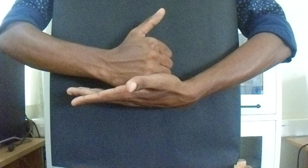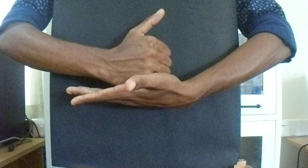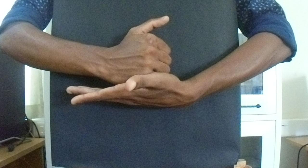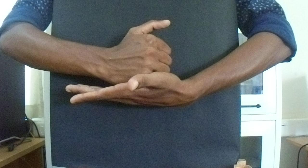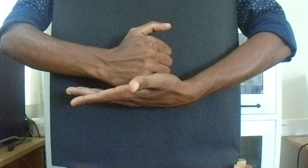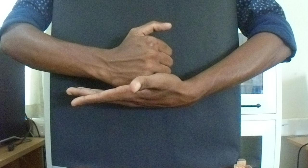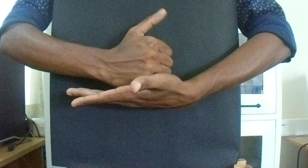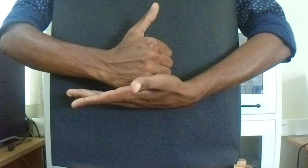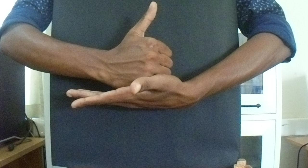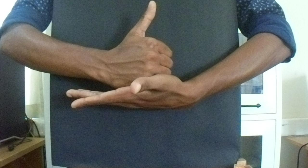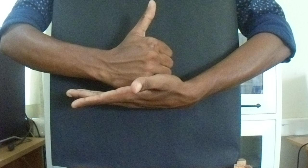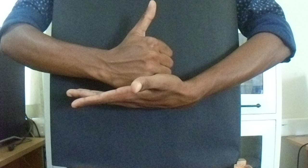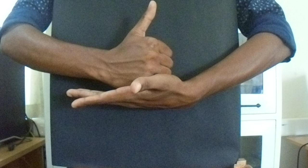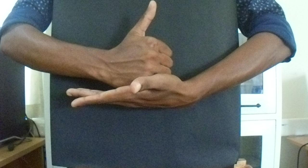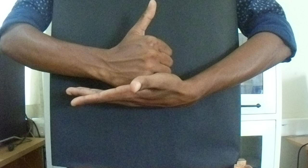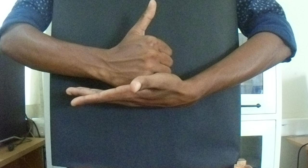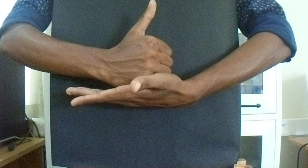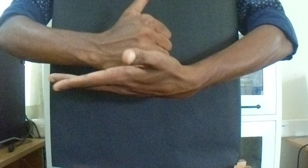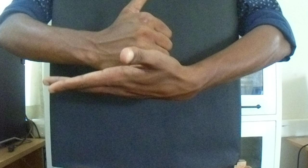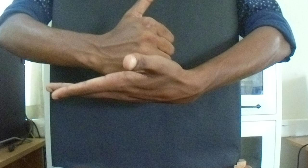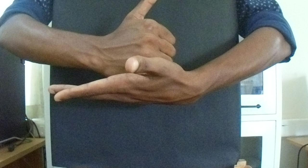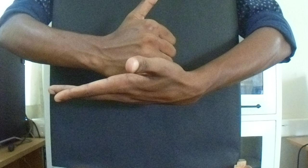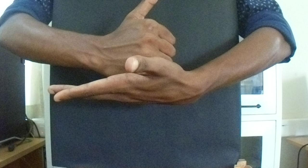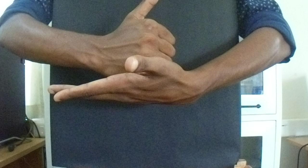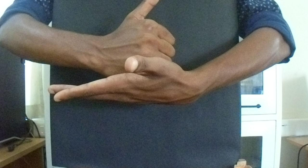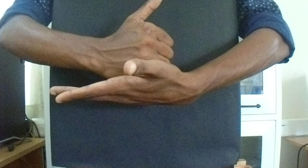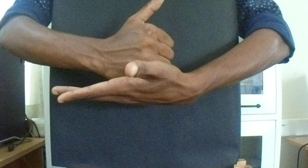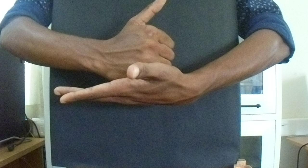help